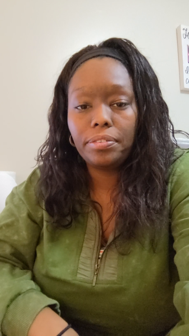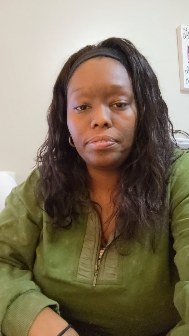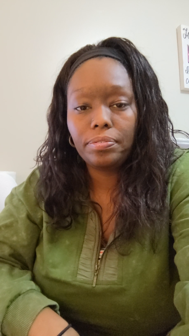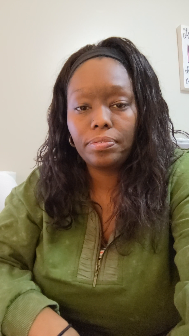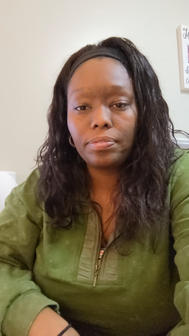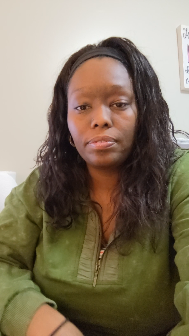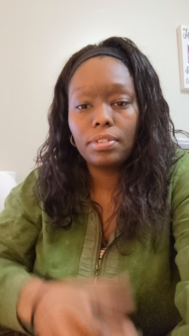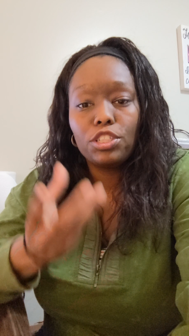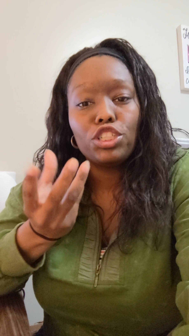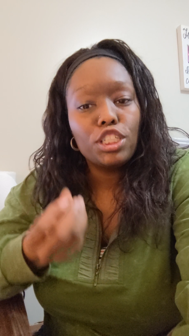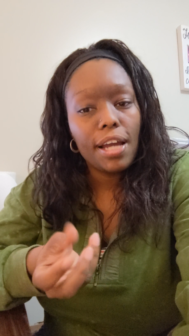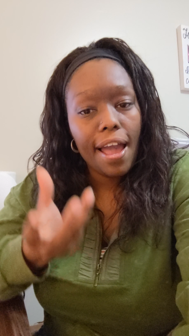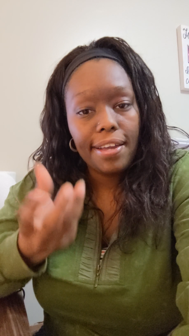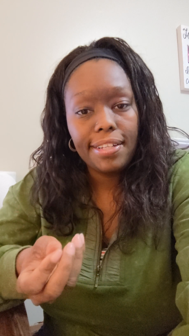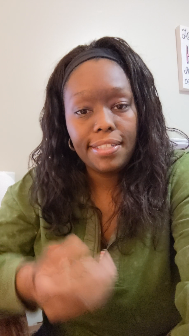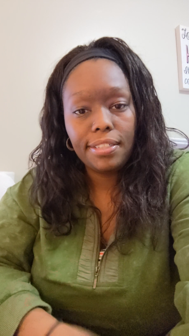gentle